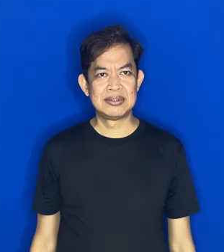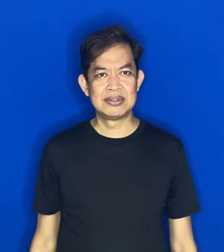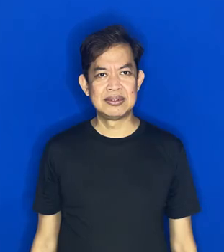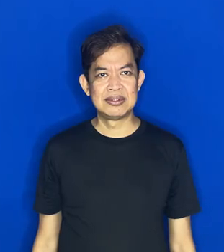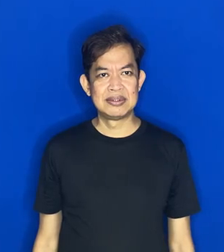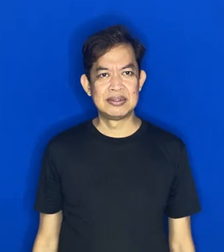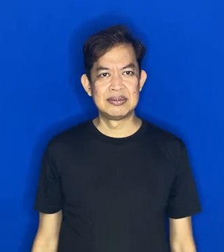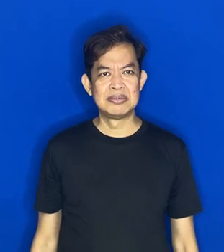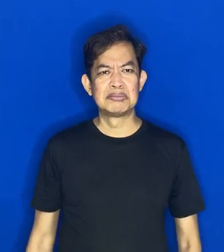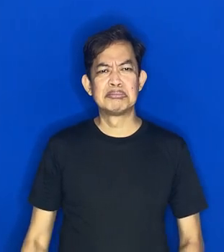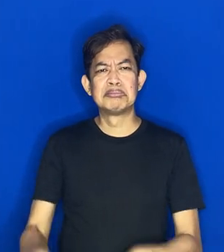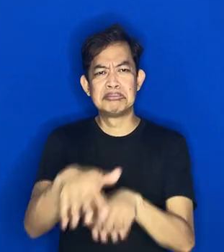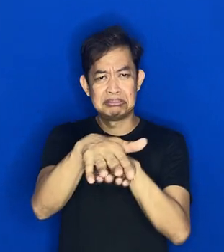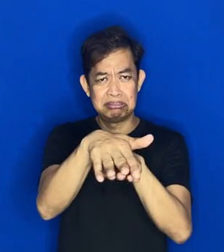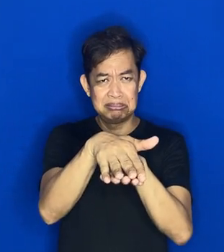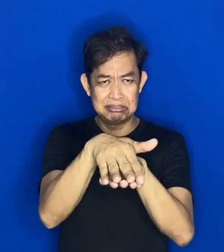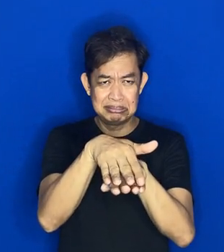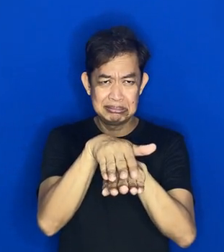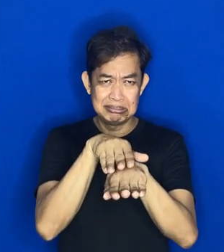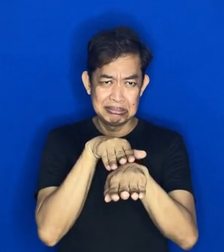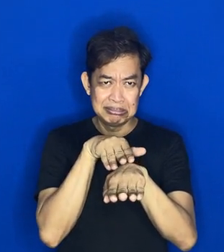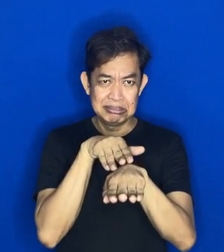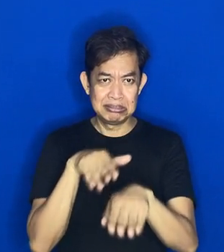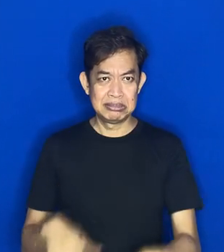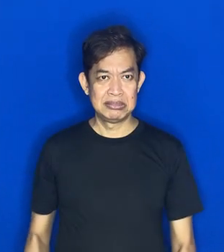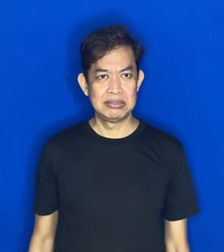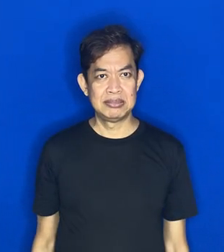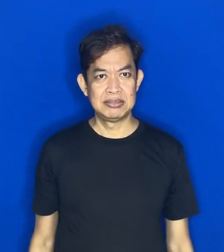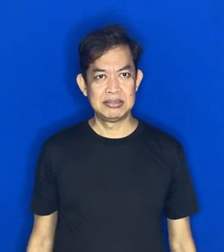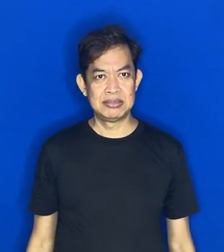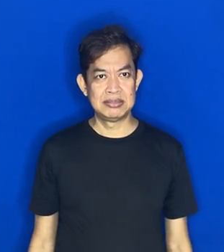slow